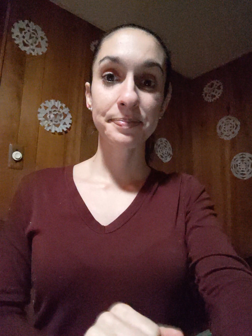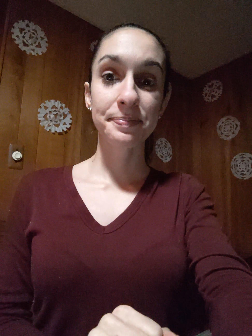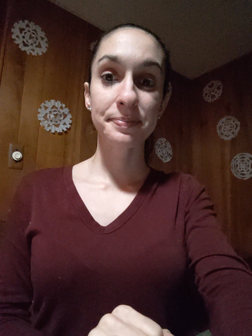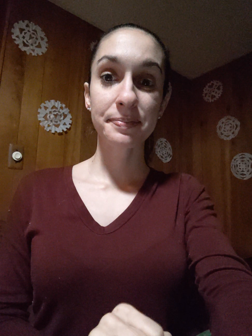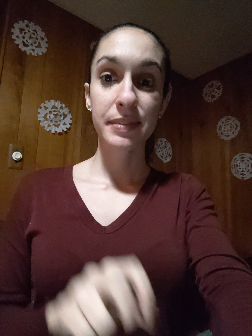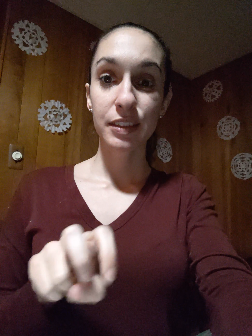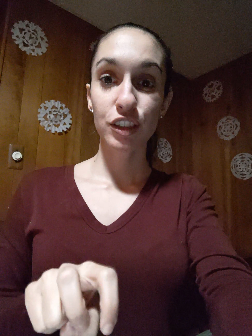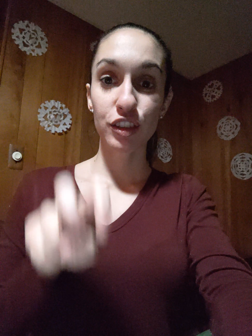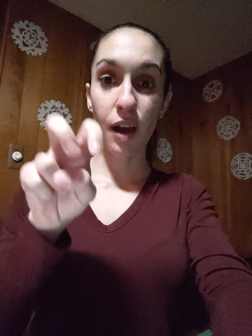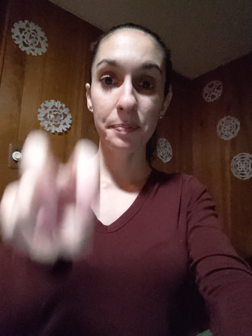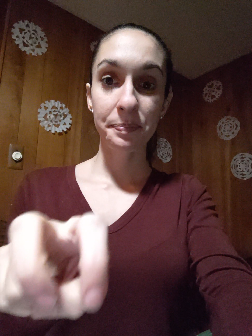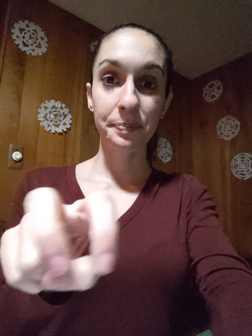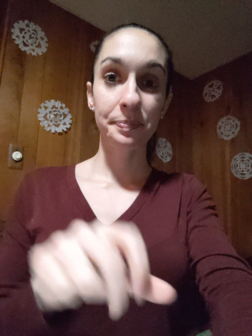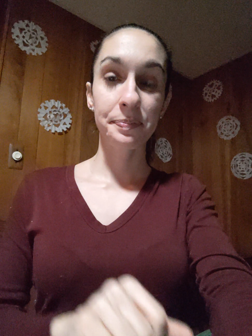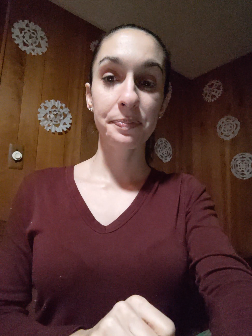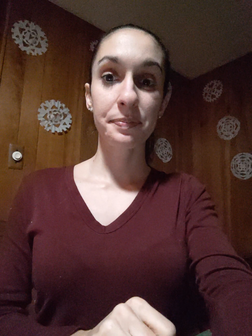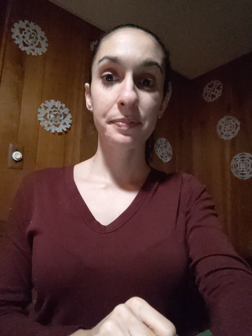jump